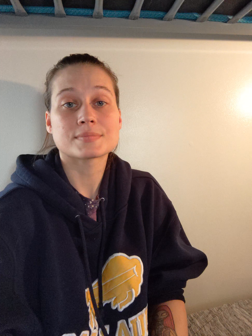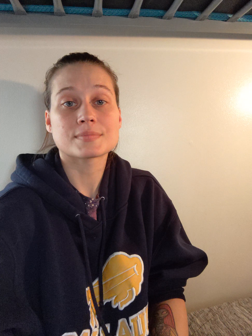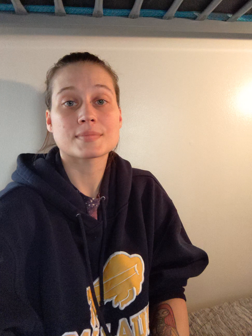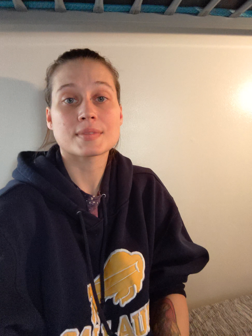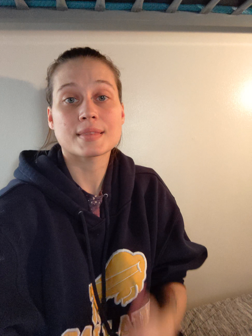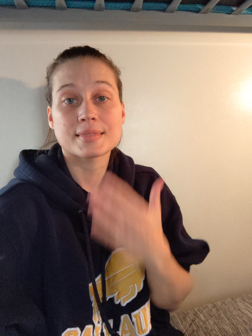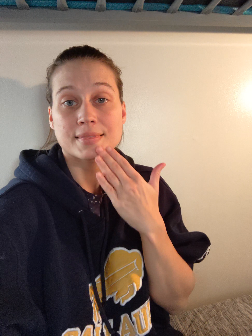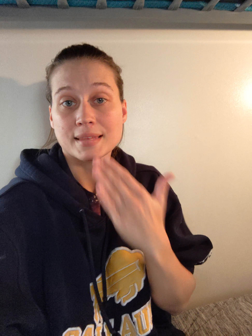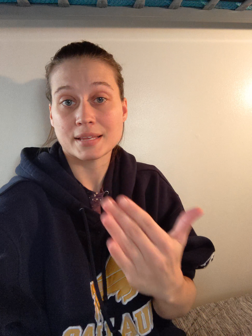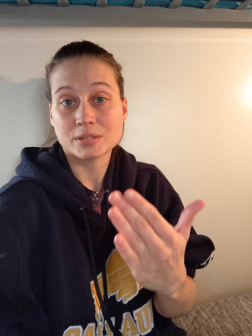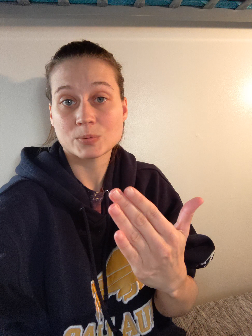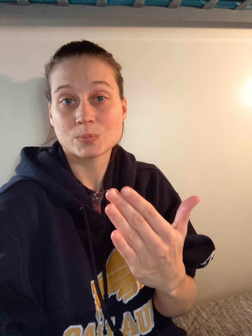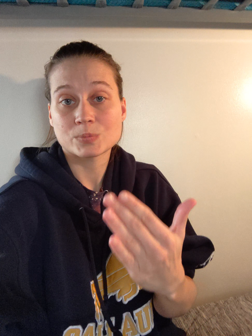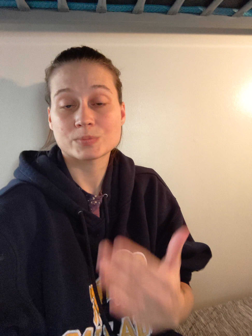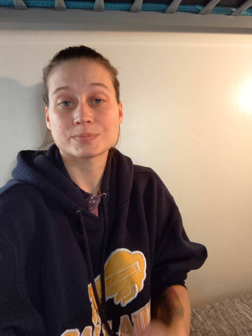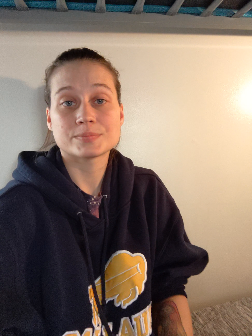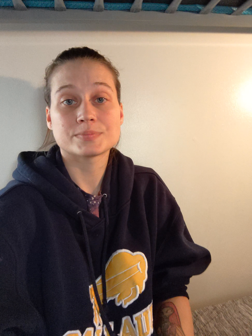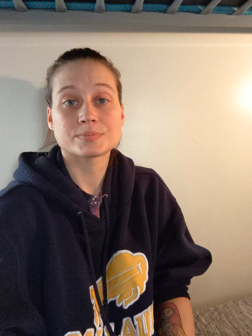thank you